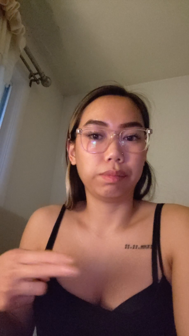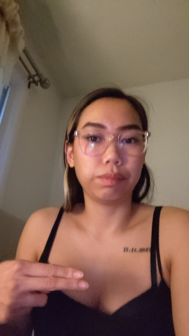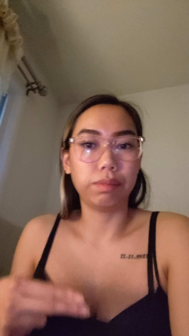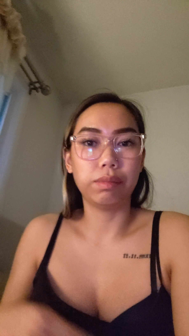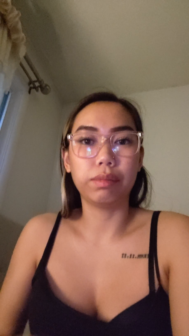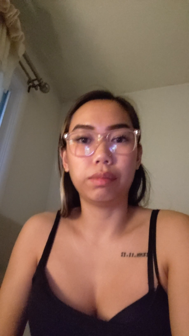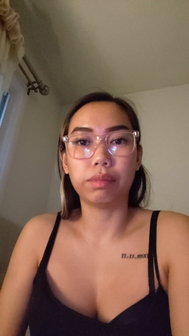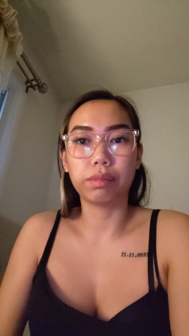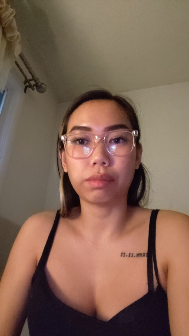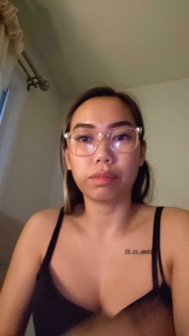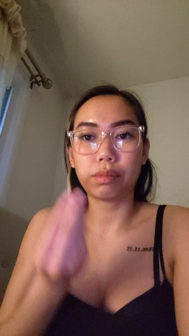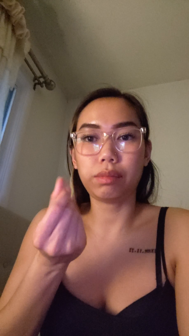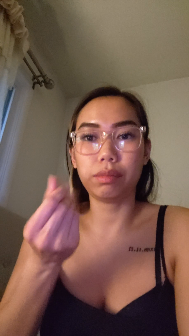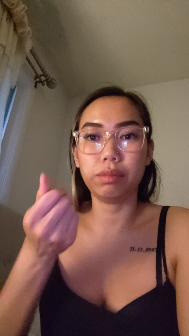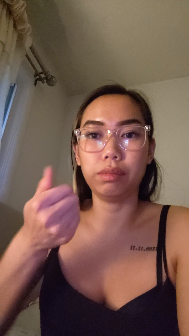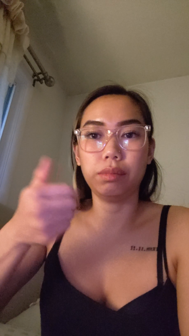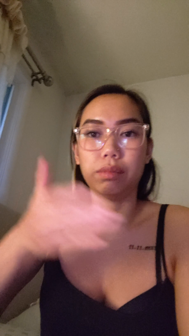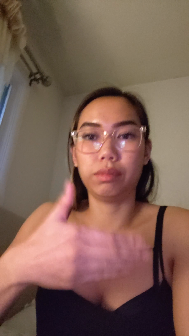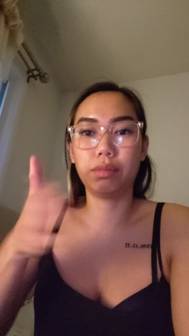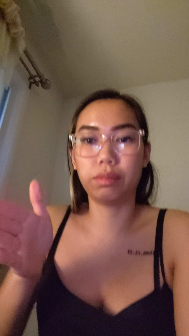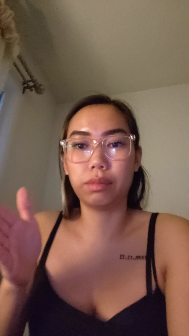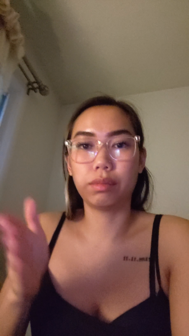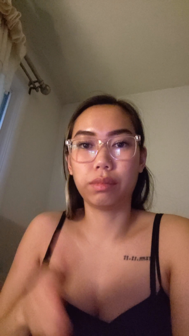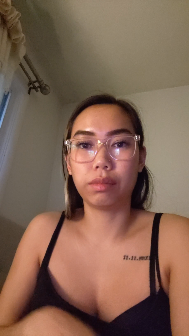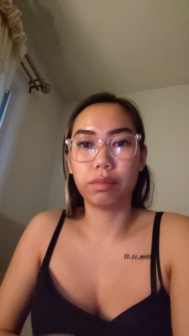sandbox